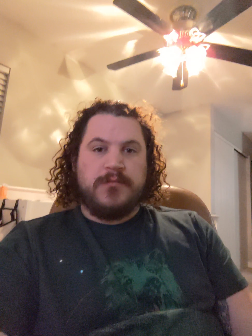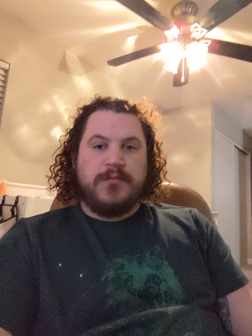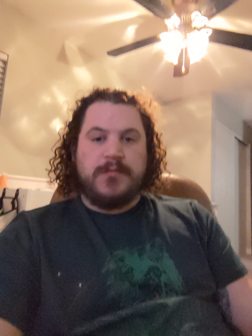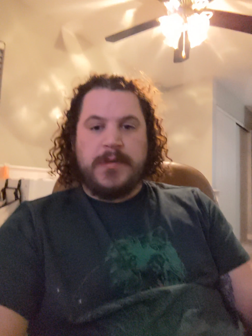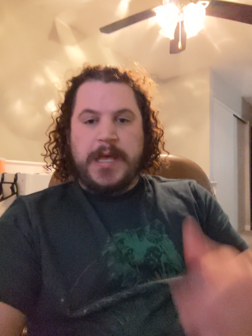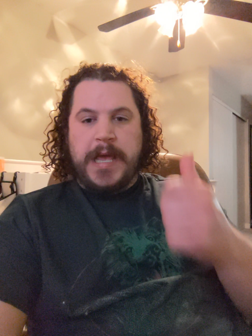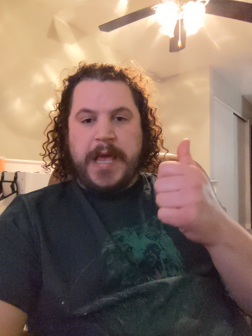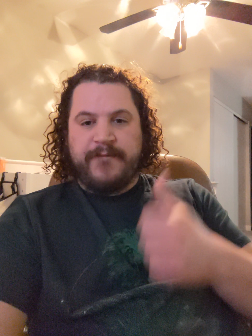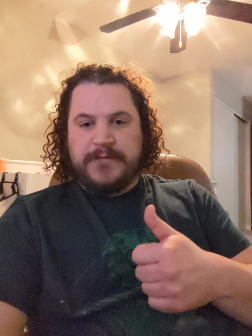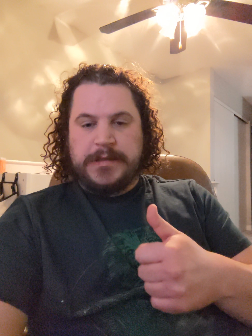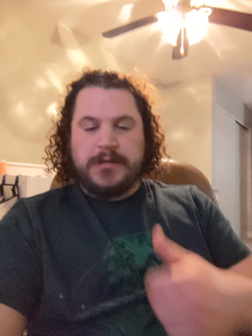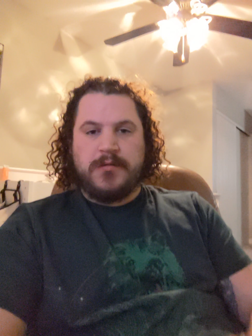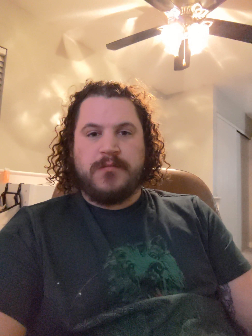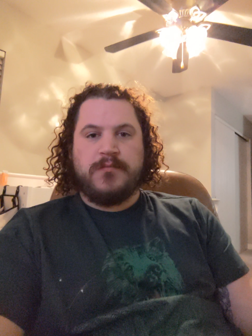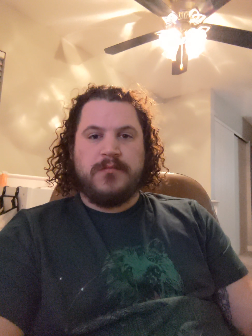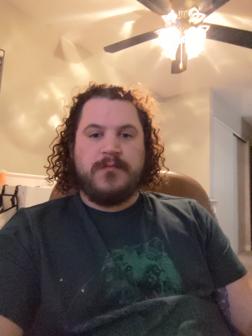every